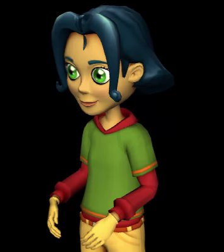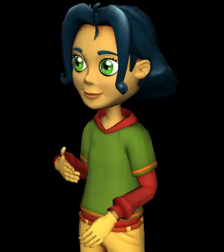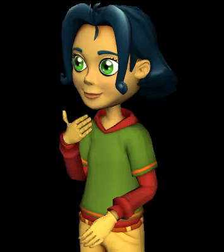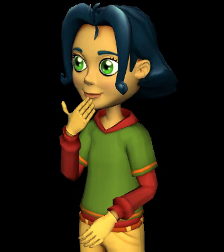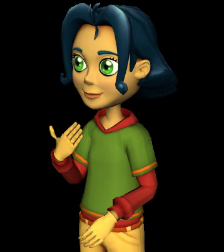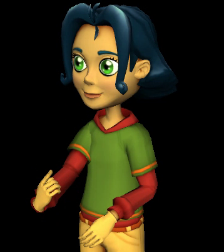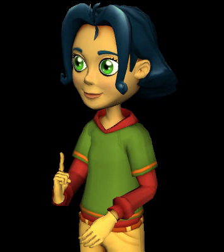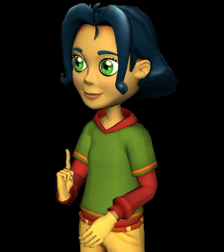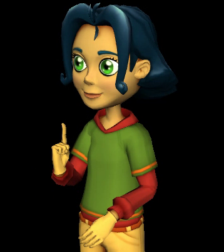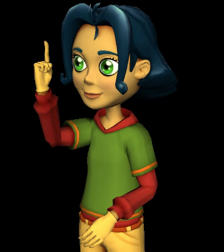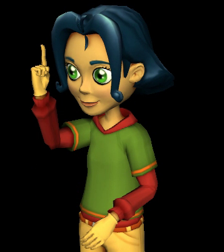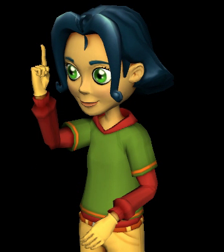الحمدلله